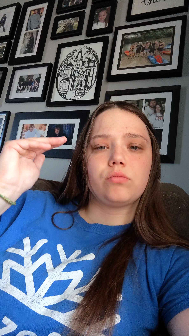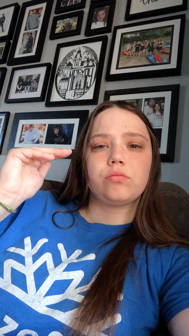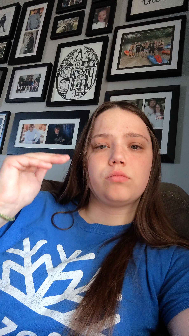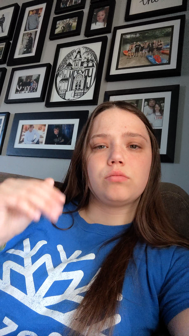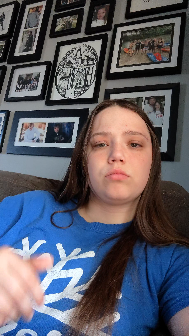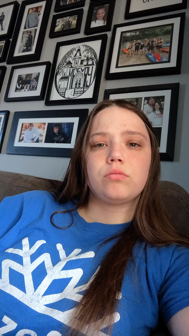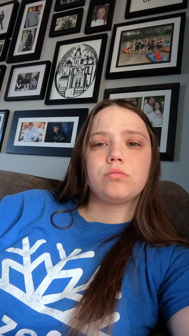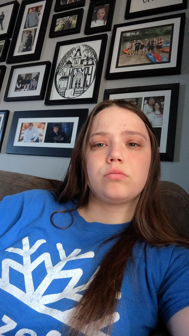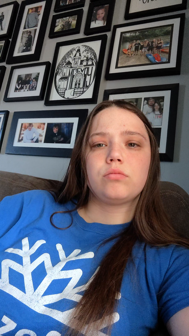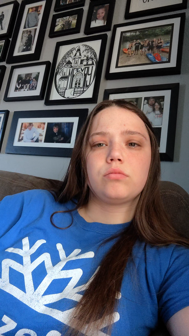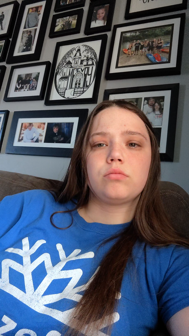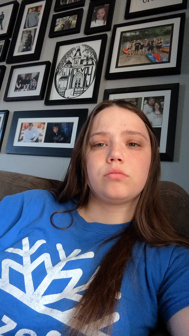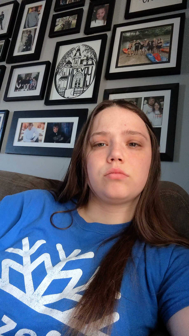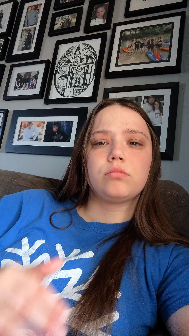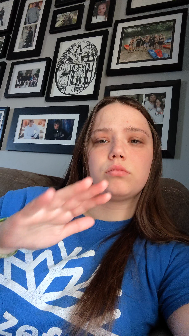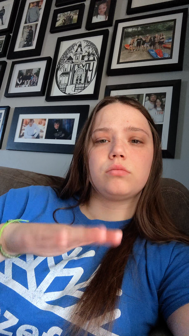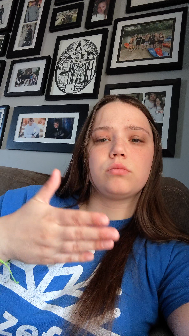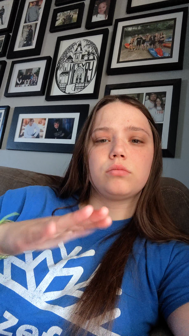kitchen